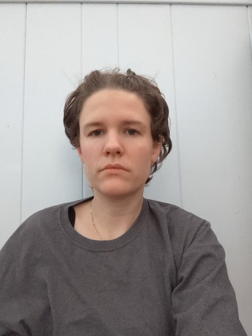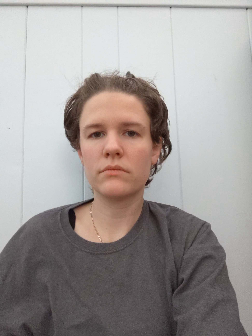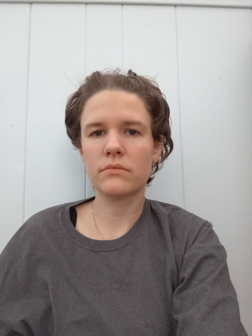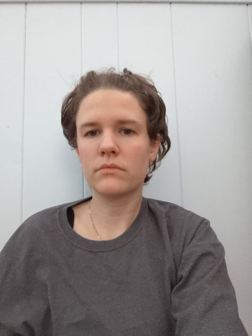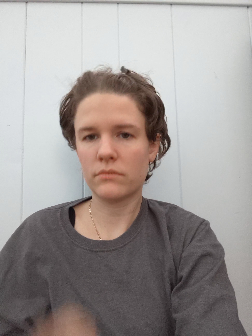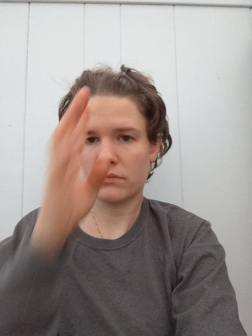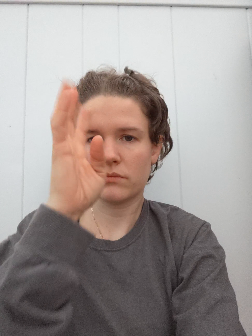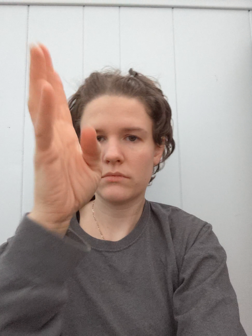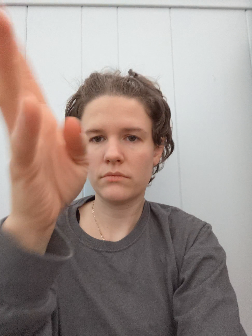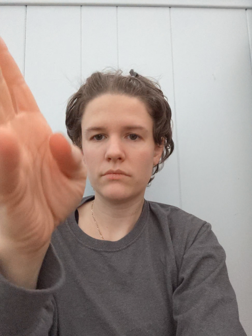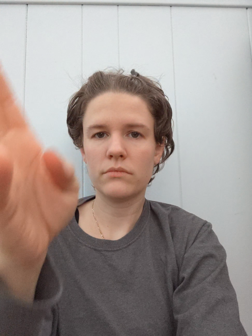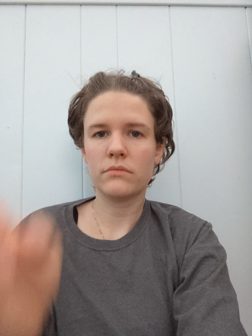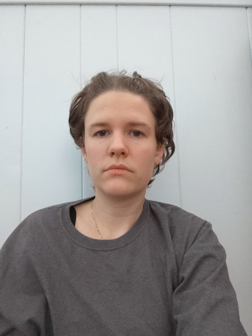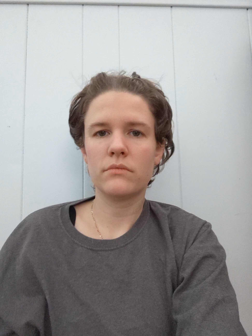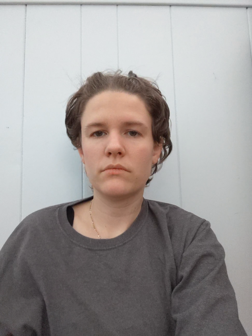pretend